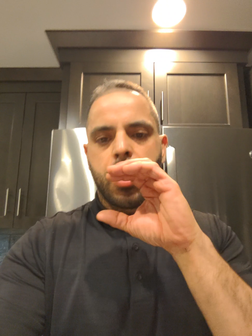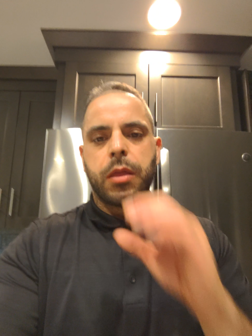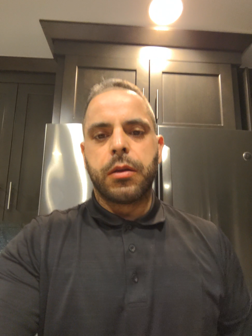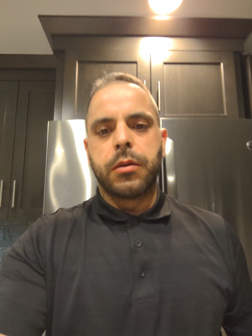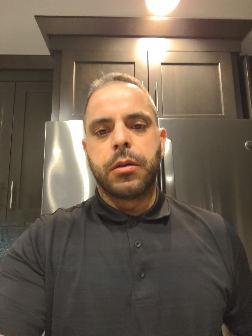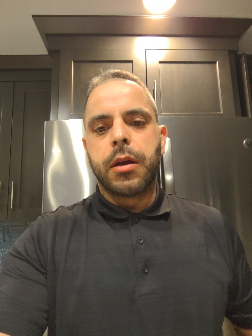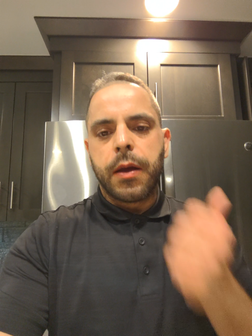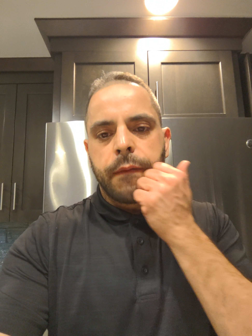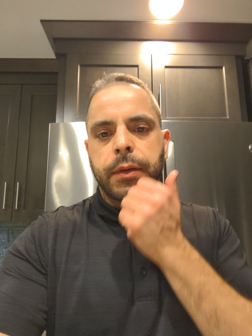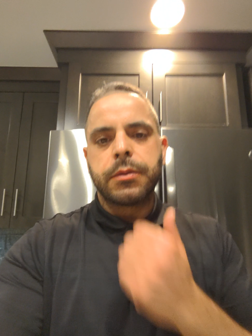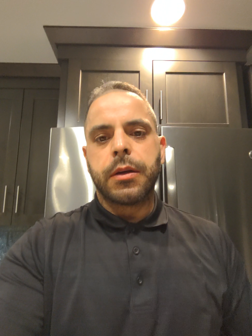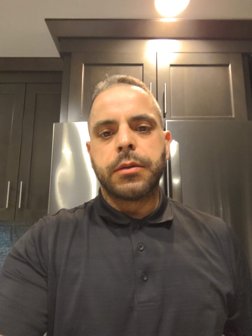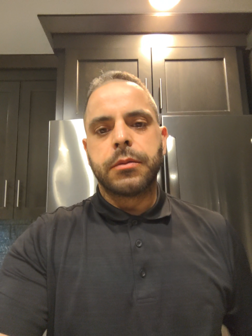every